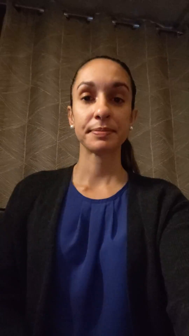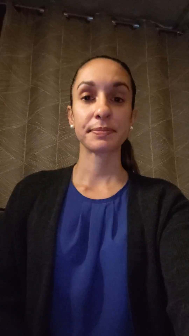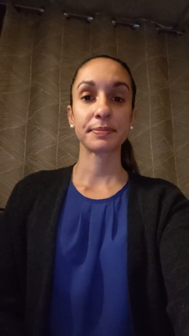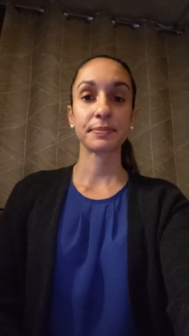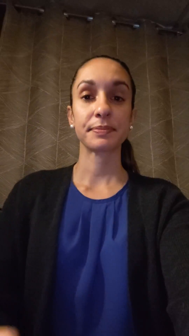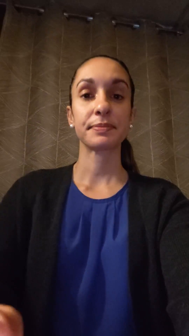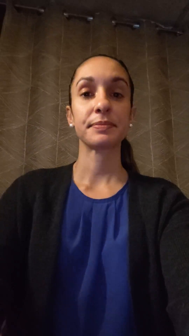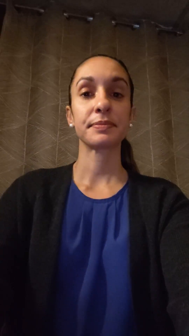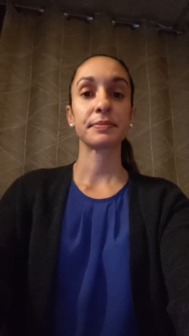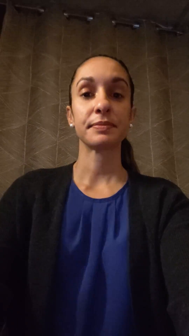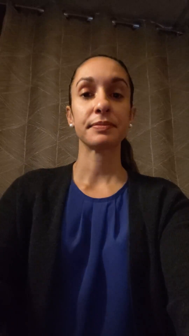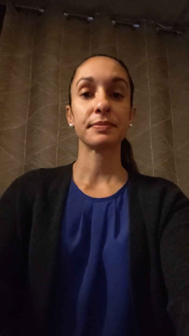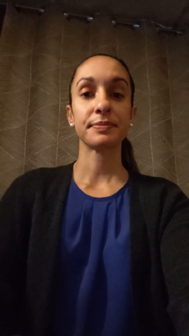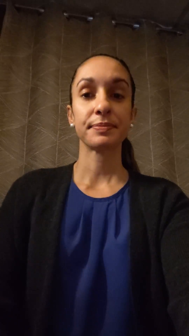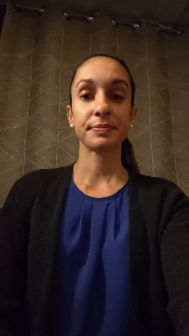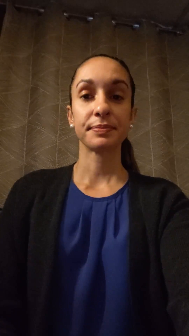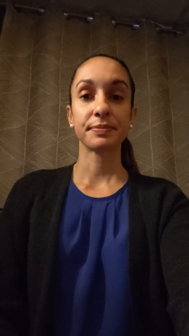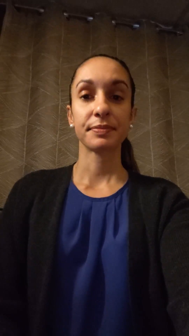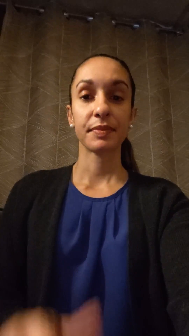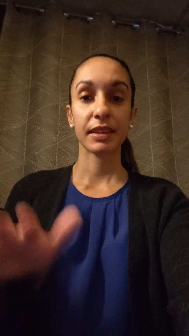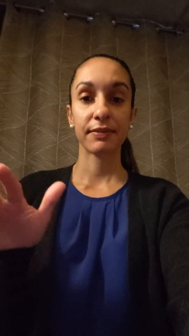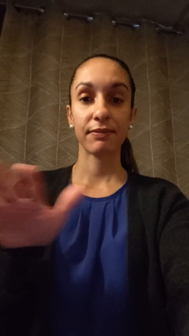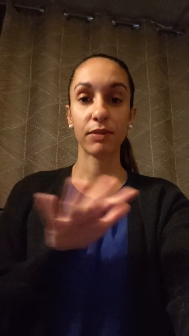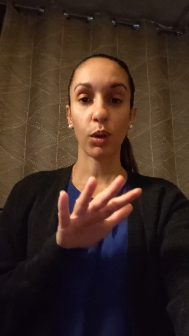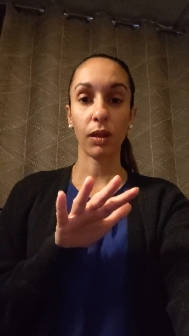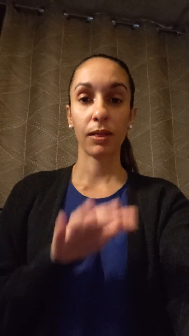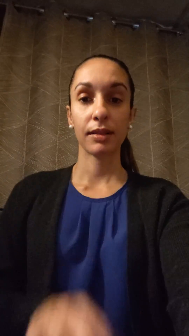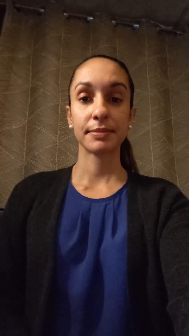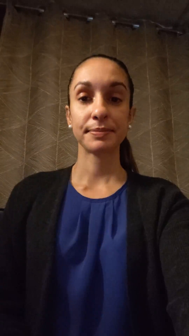full